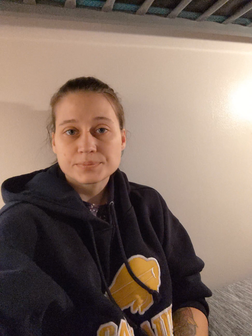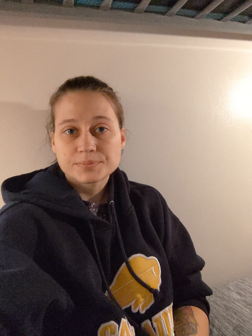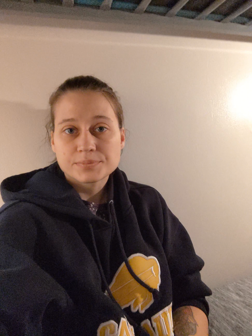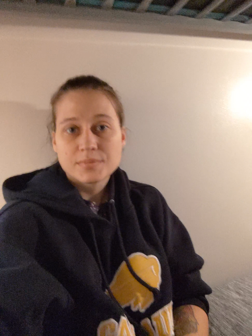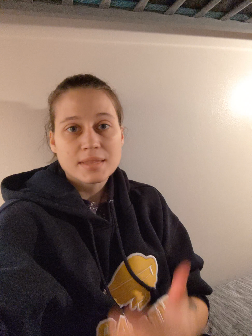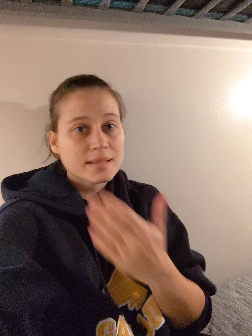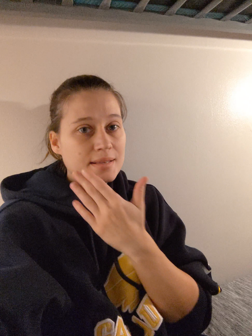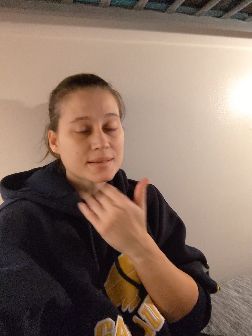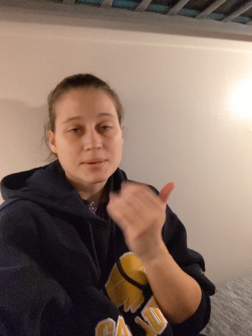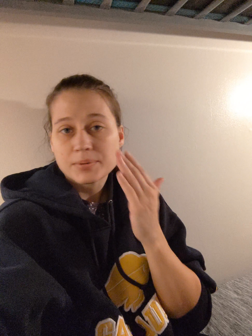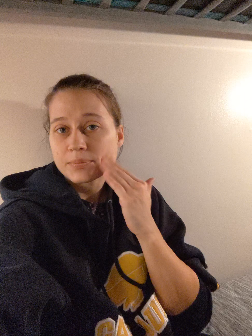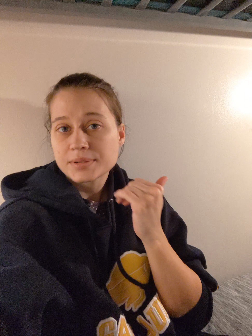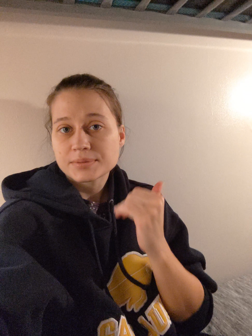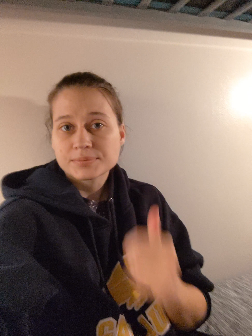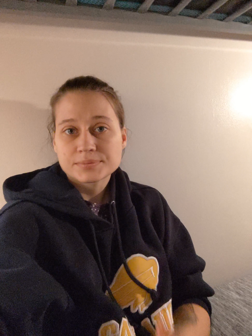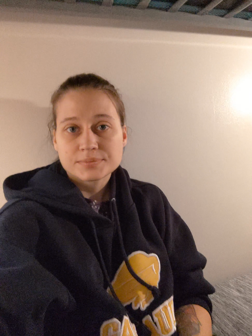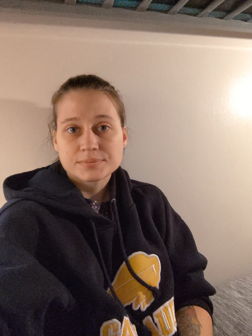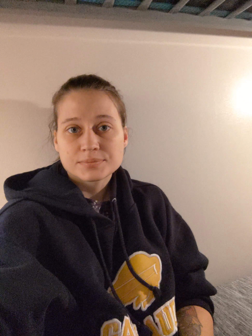napkin